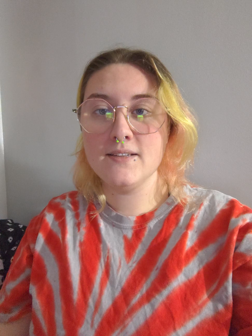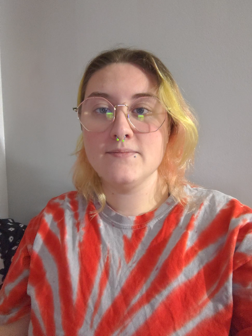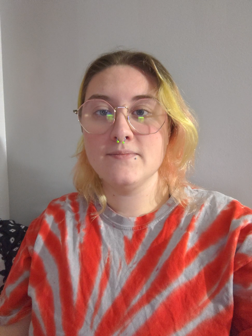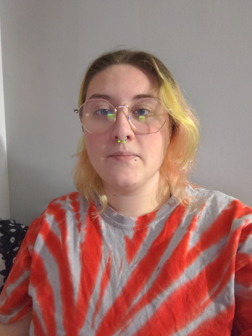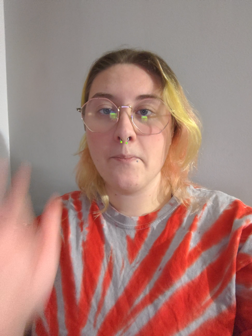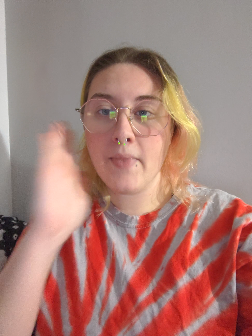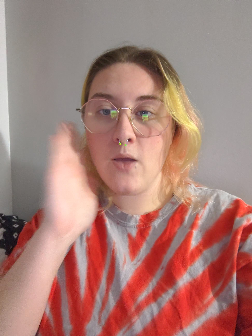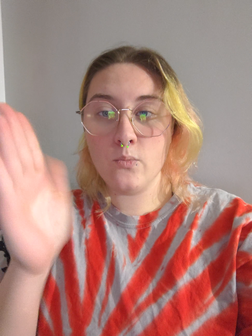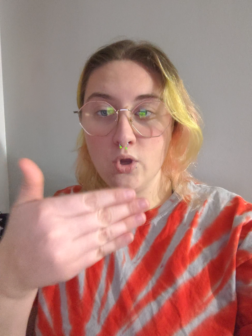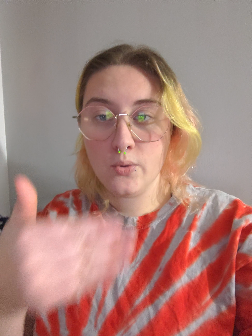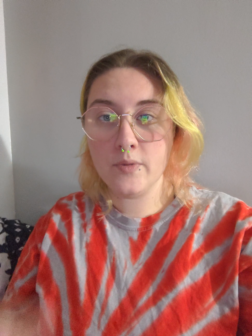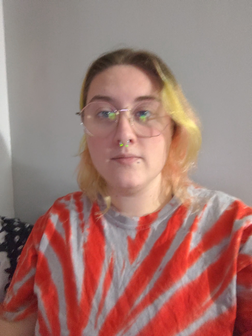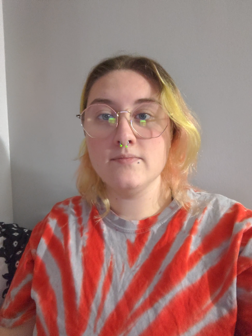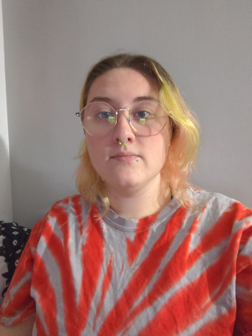bedroom